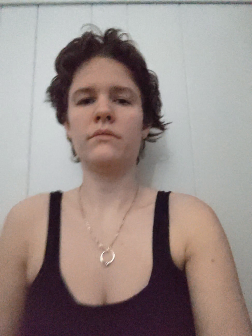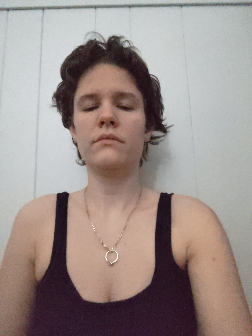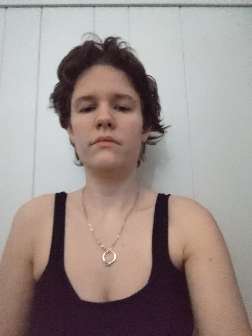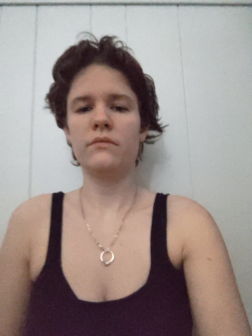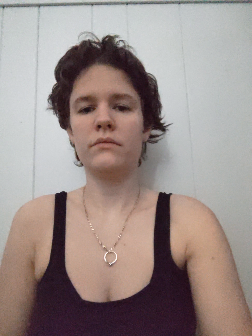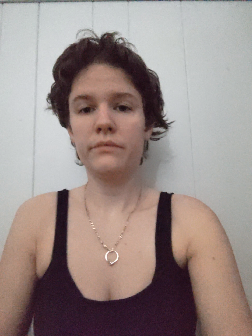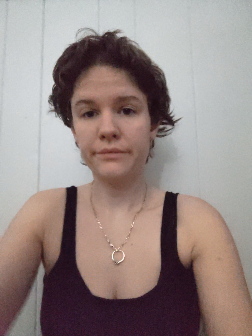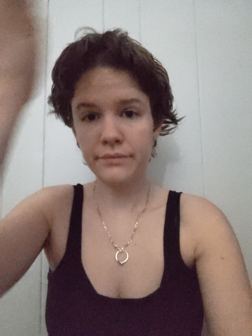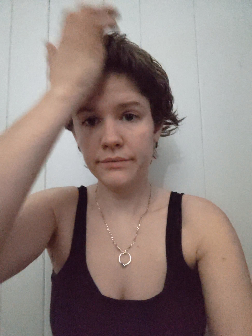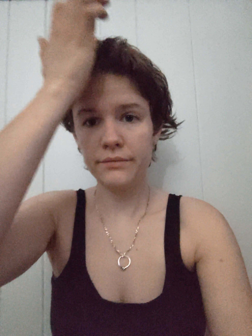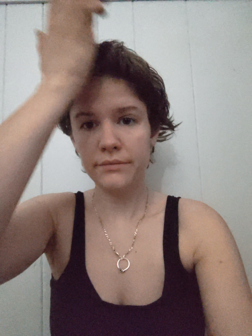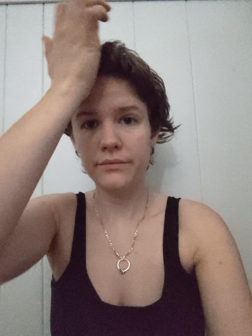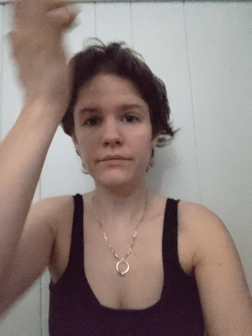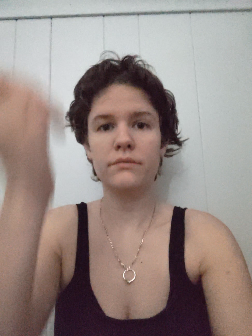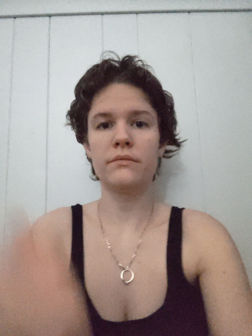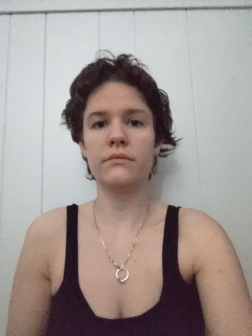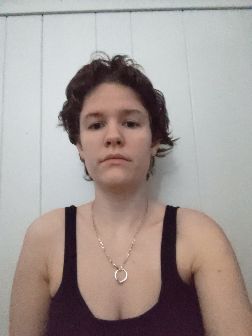garbage